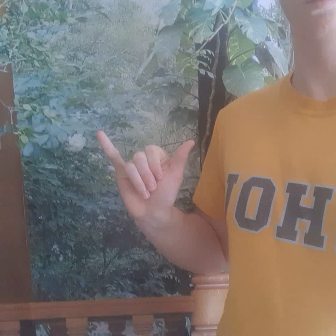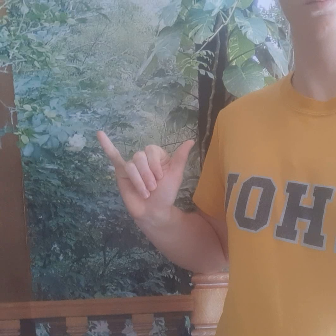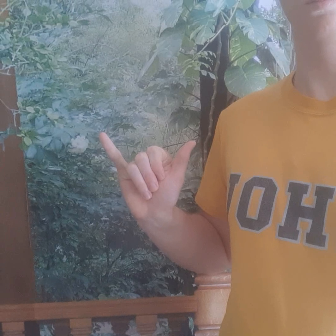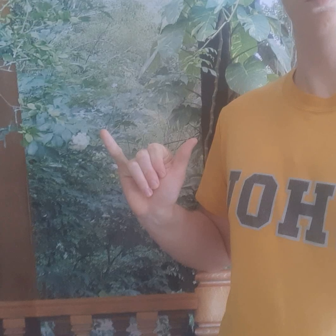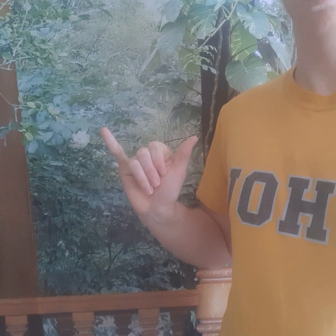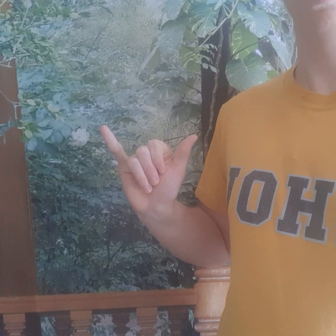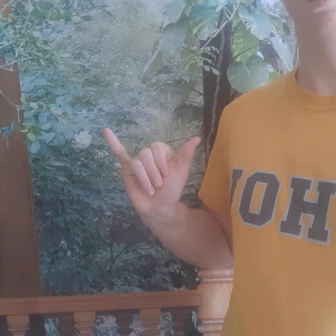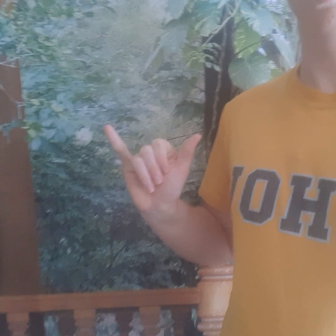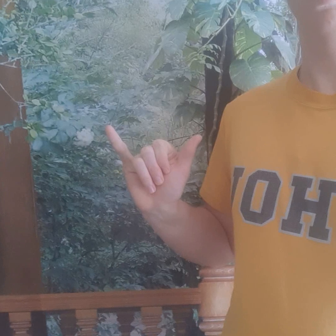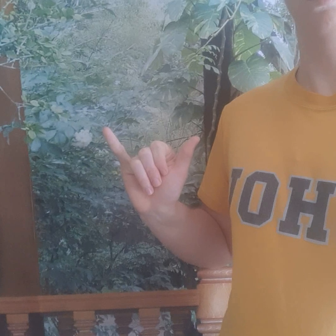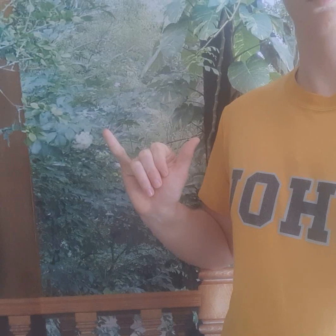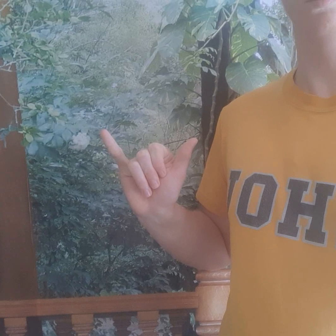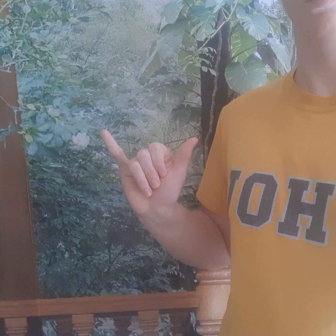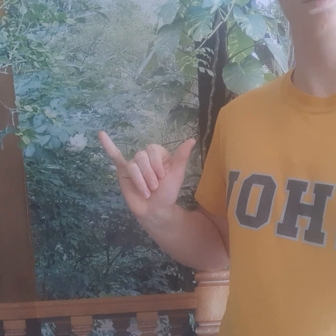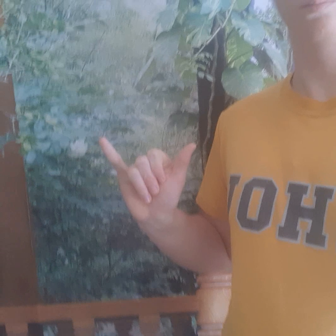У